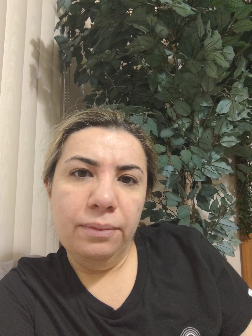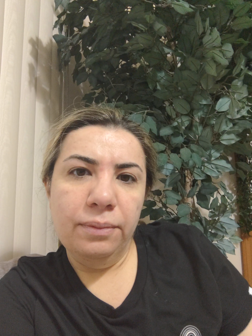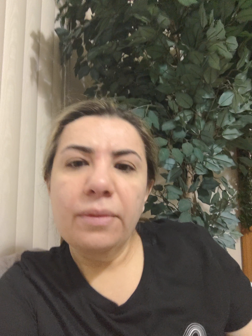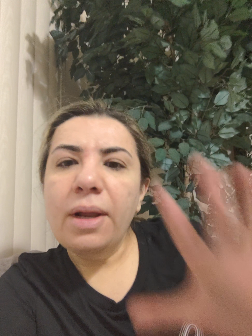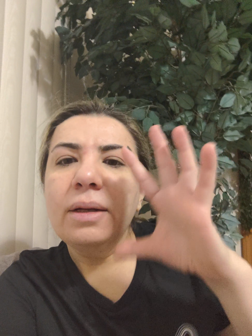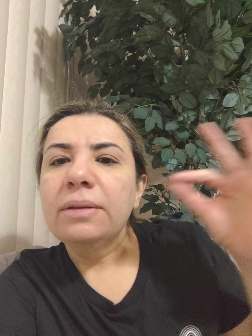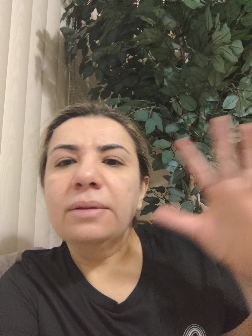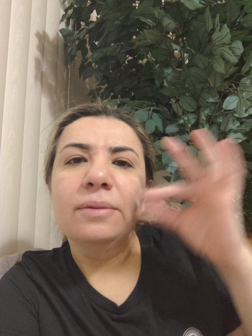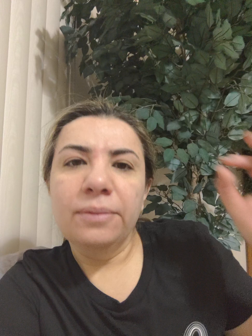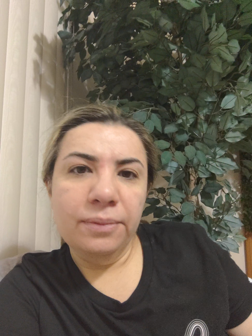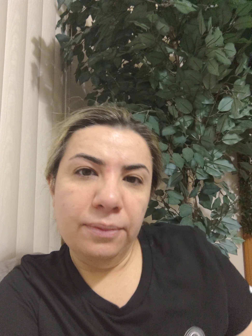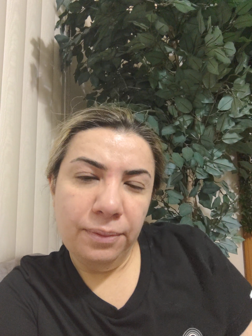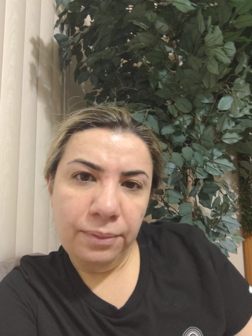cat